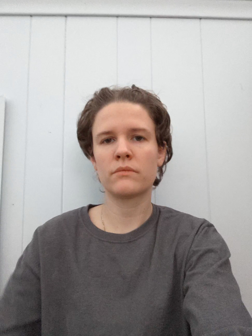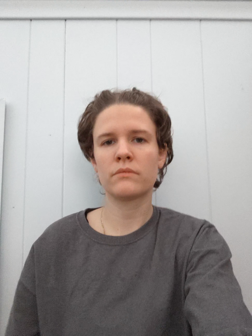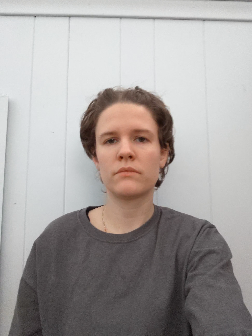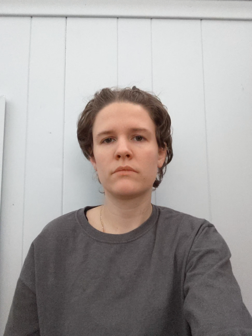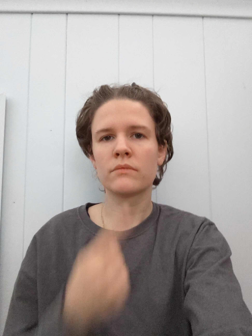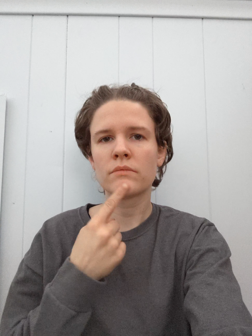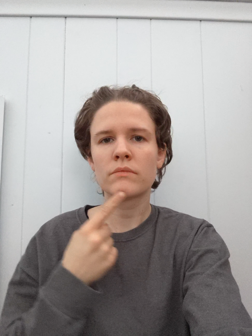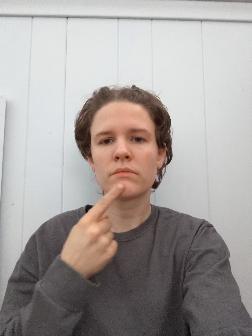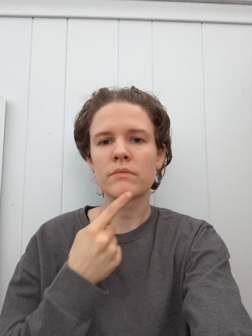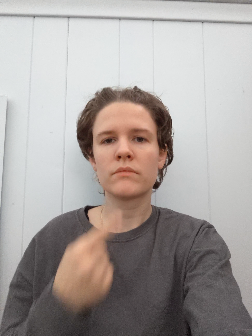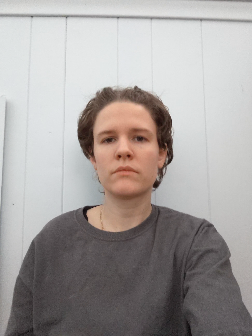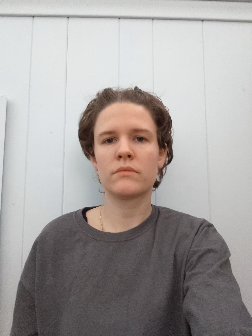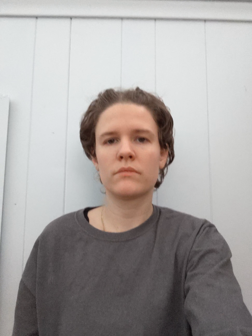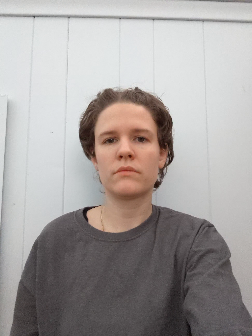chin